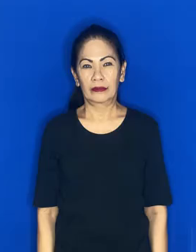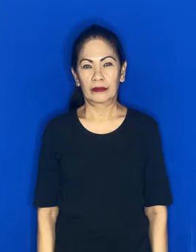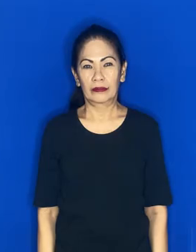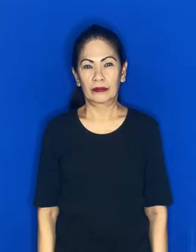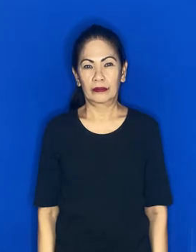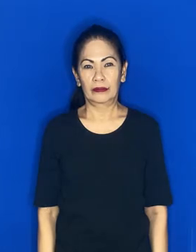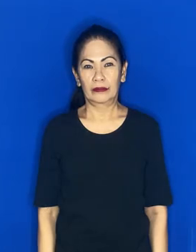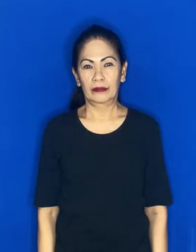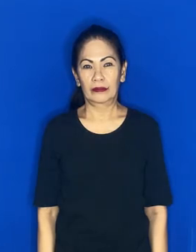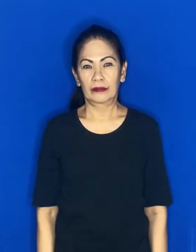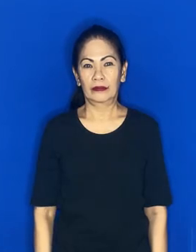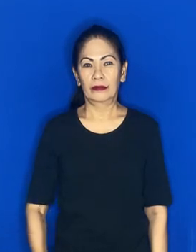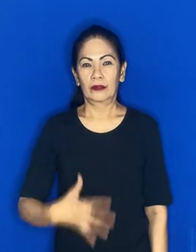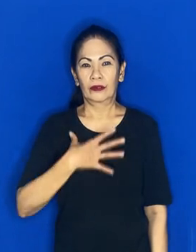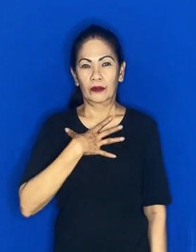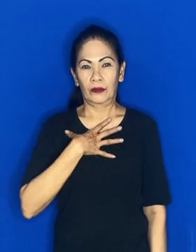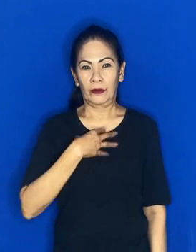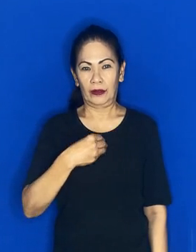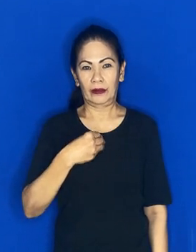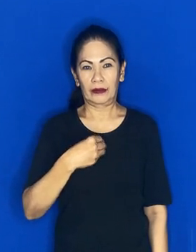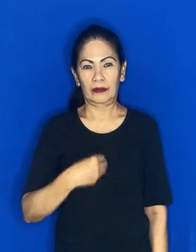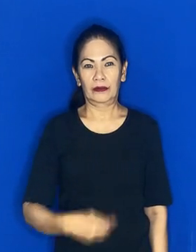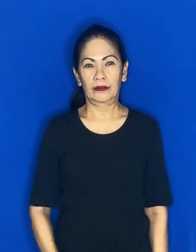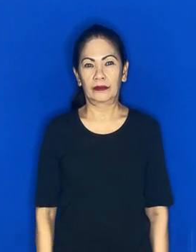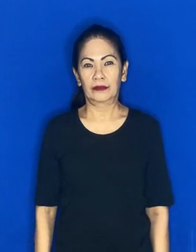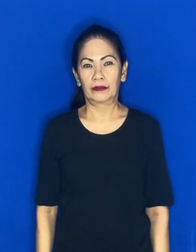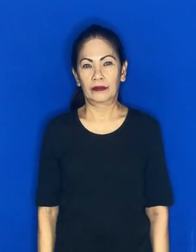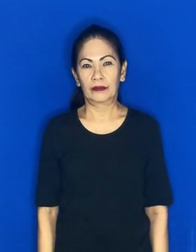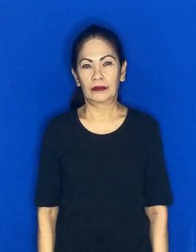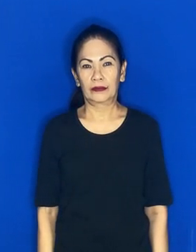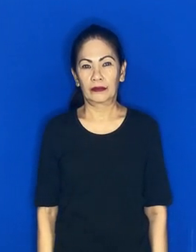white